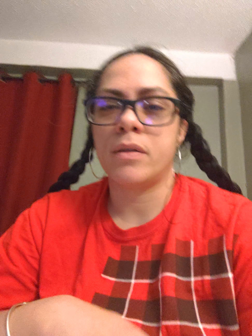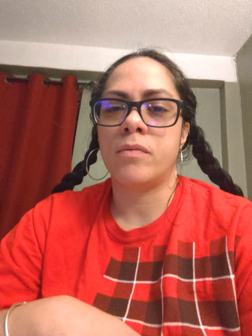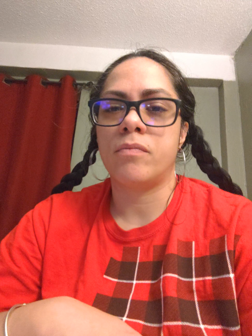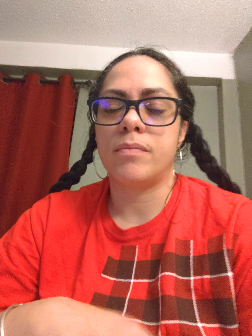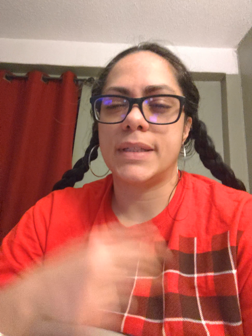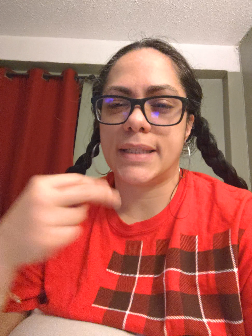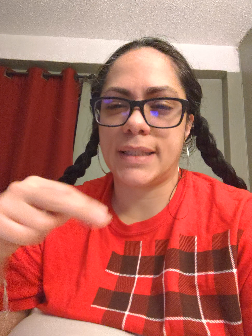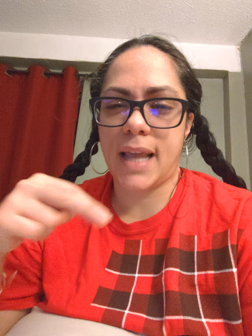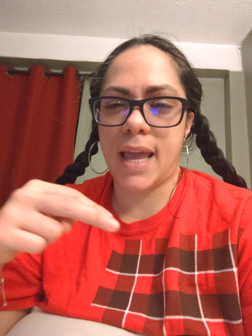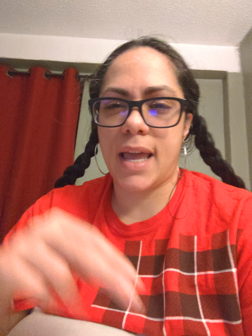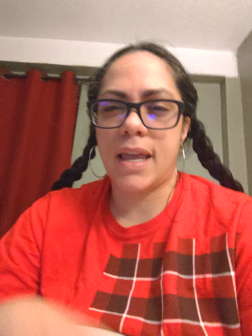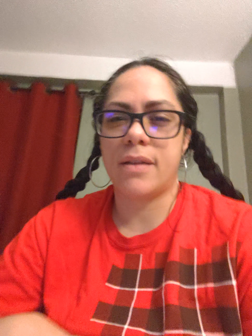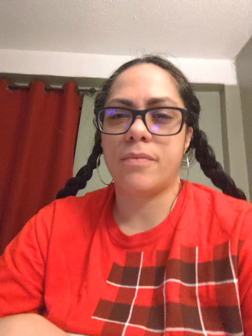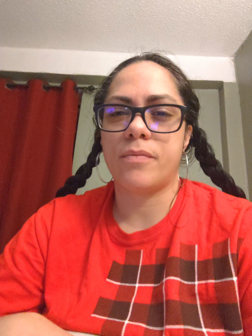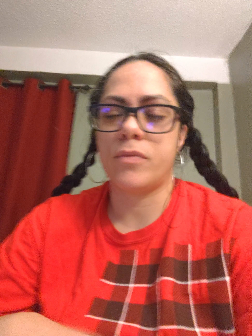dance